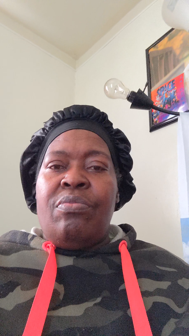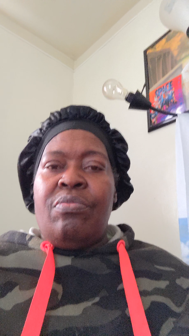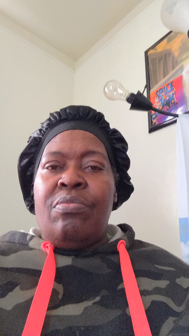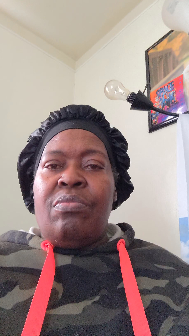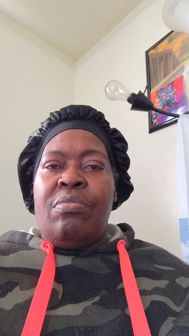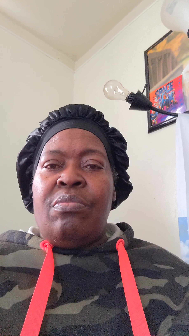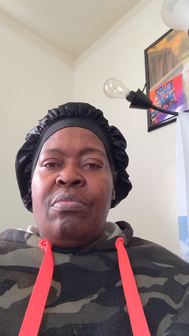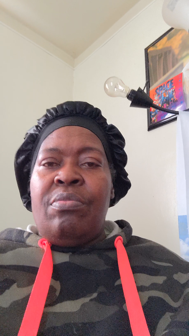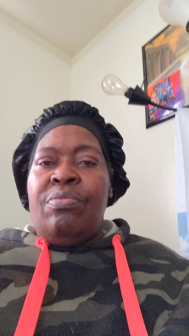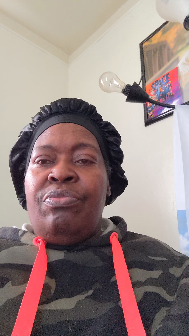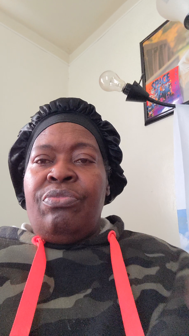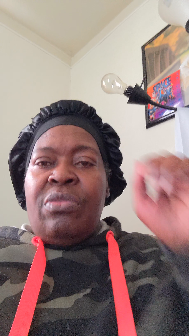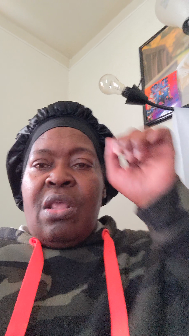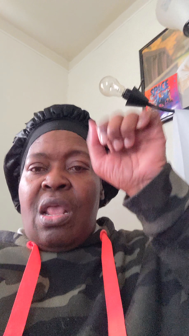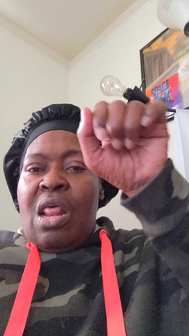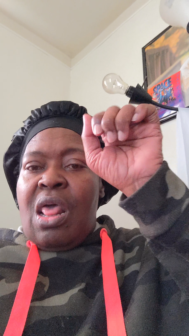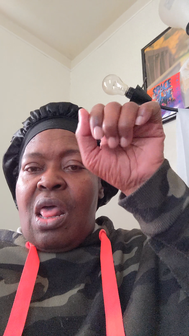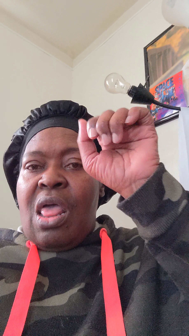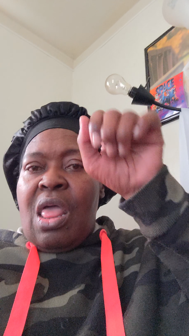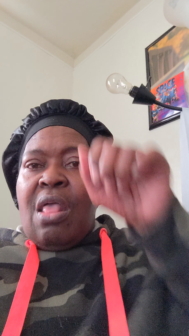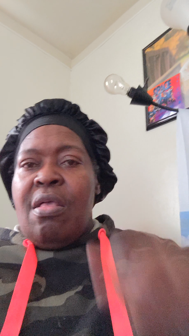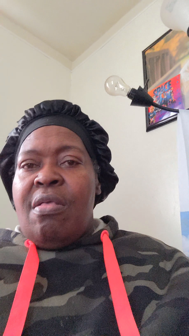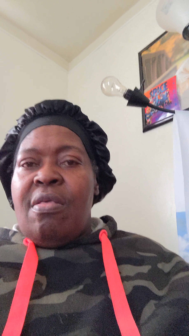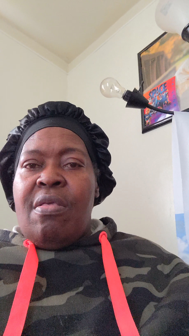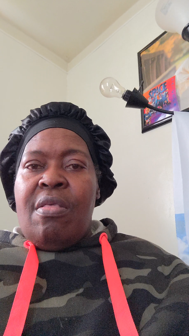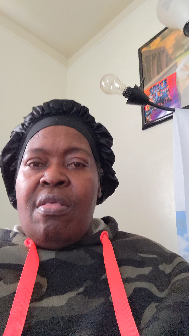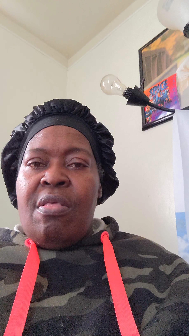knock